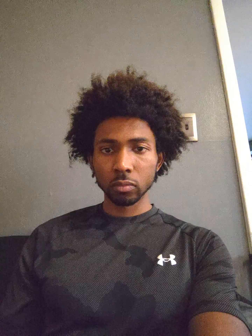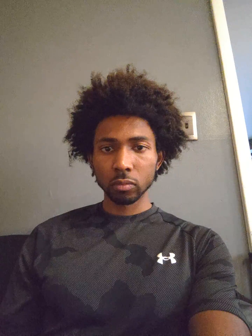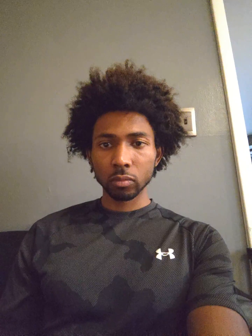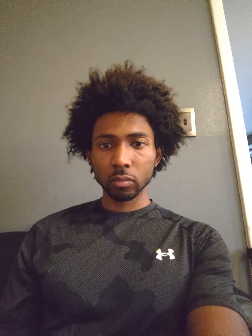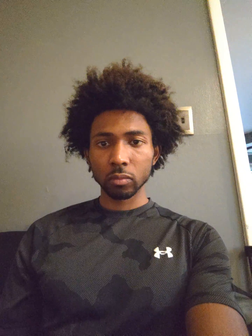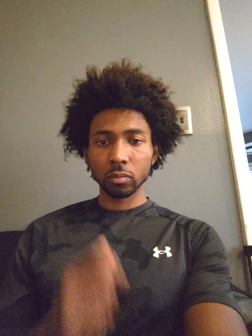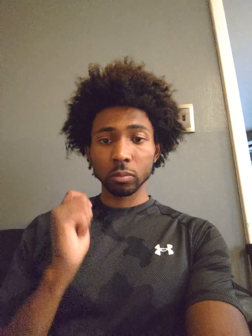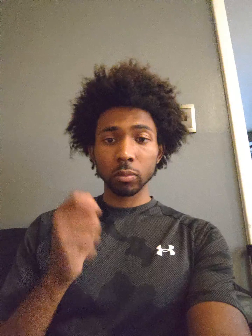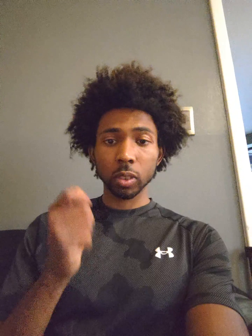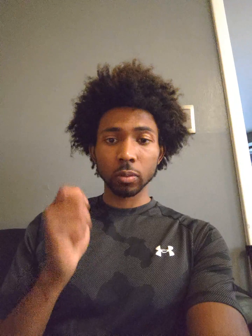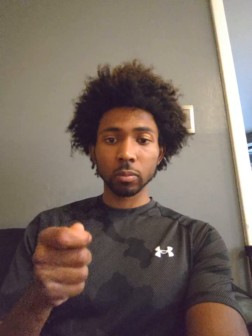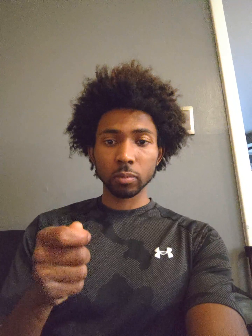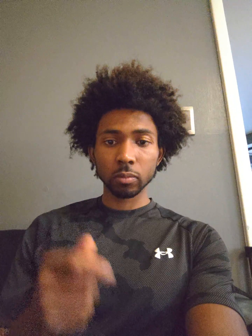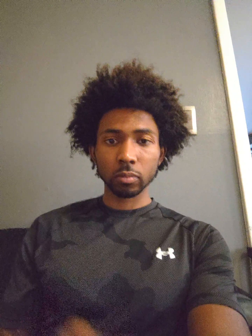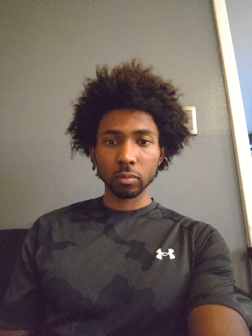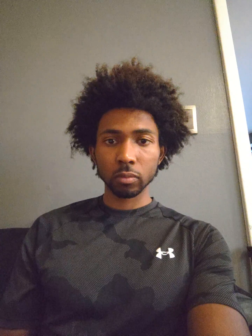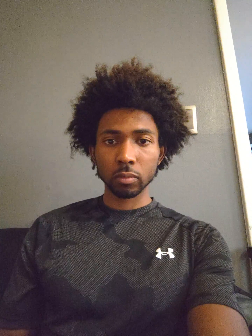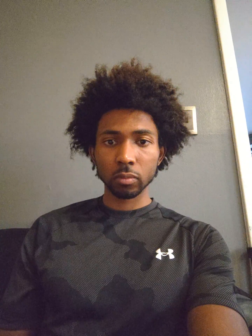hammer